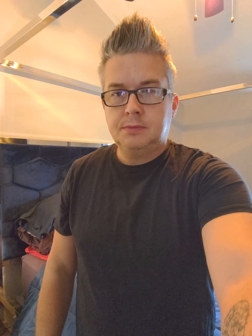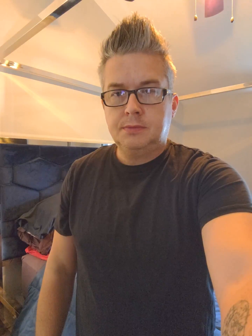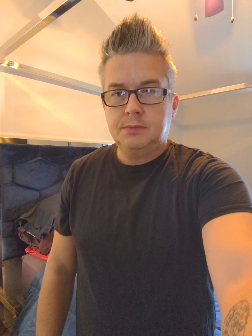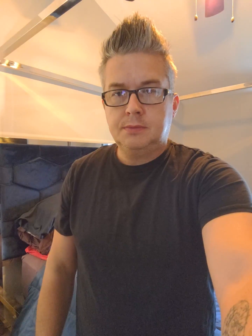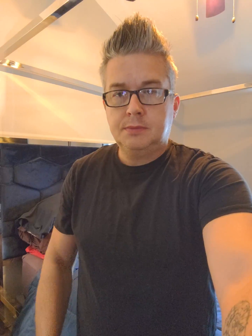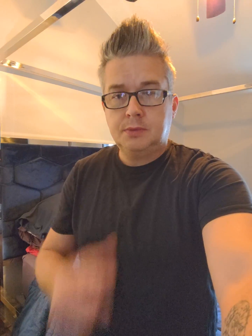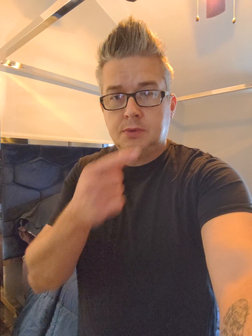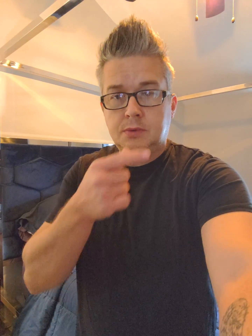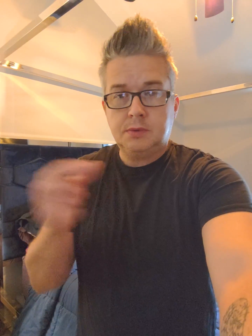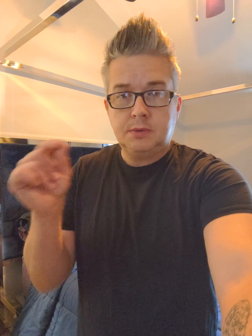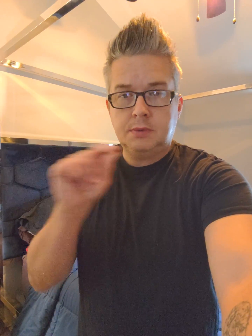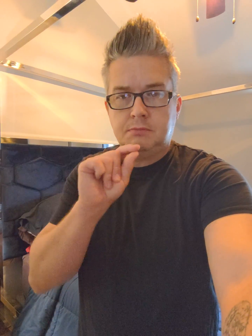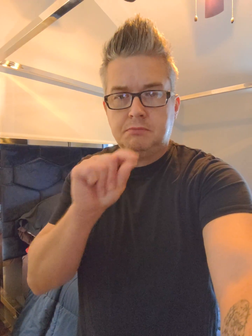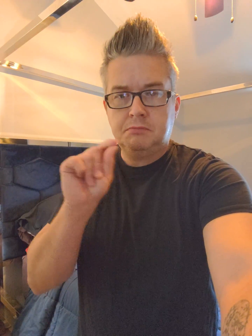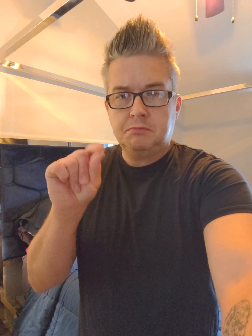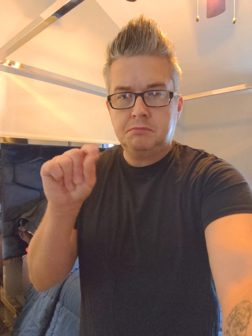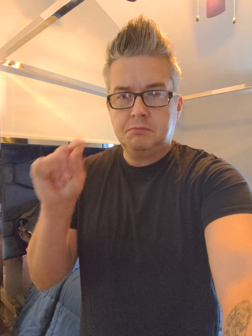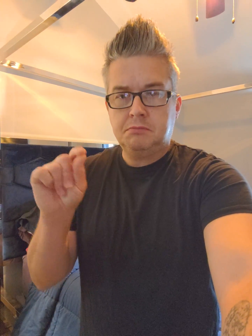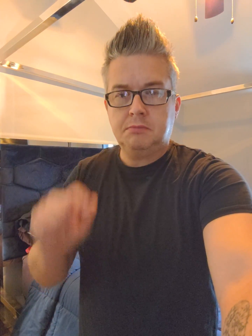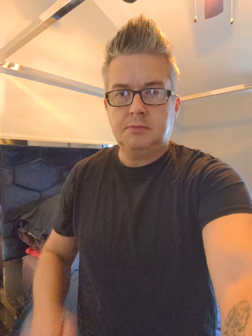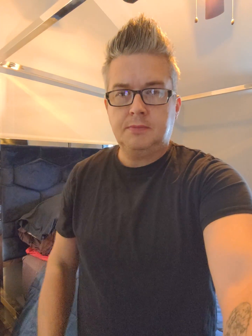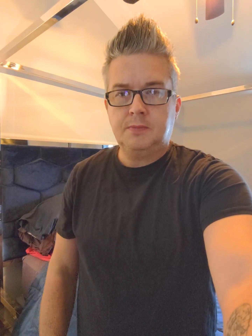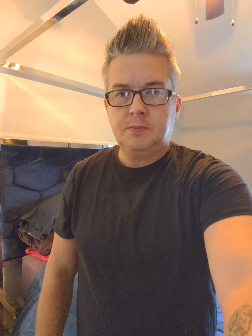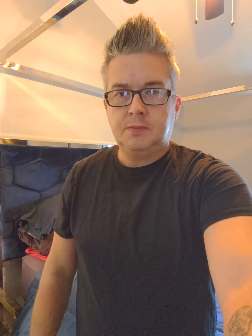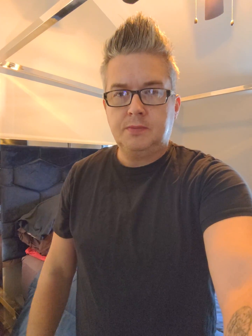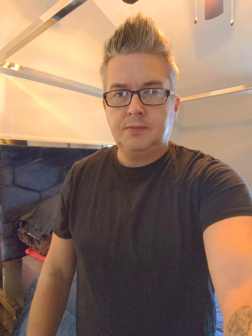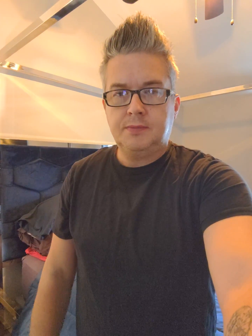peas